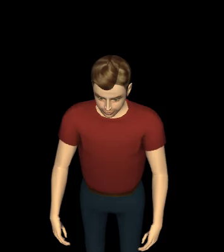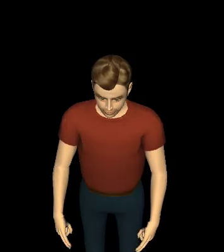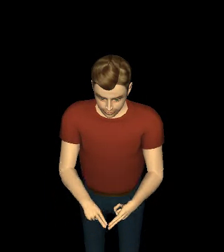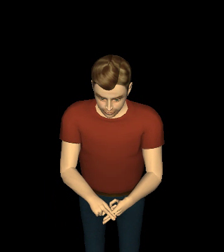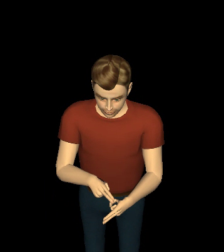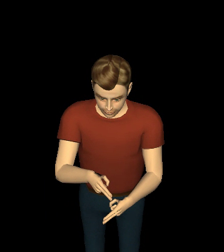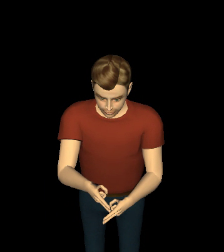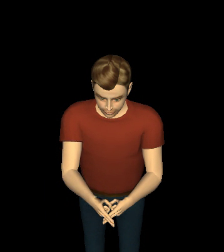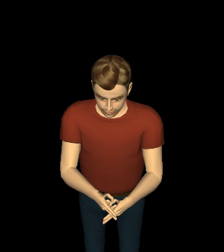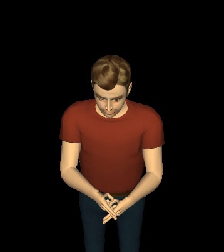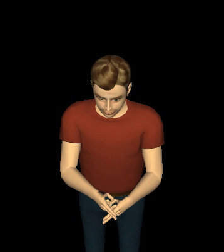اسم